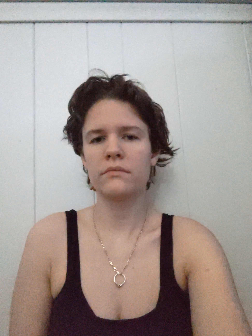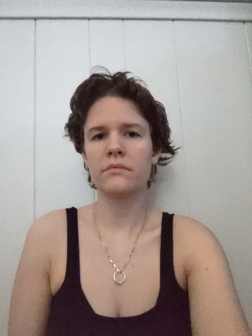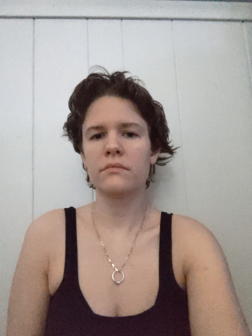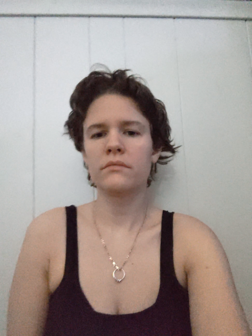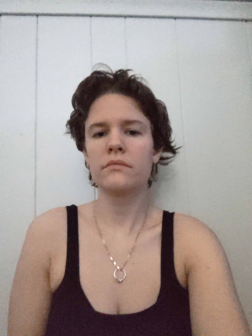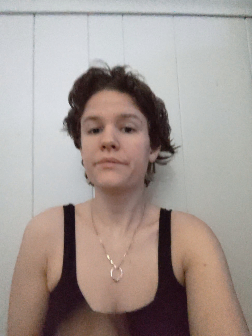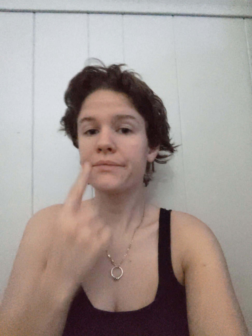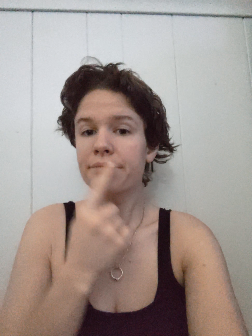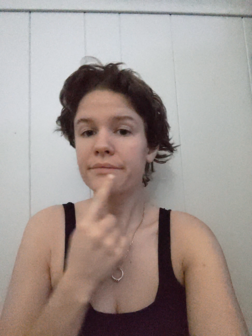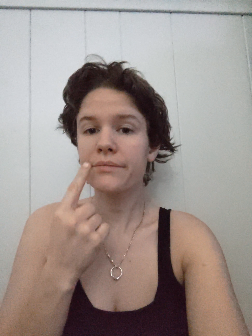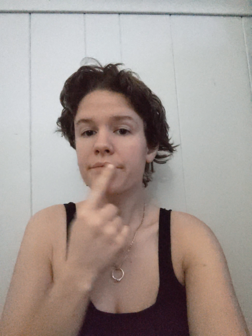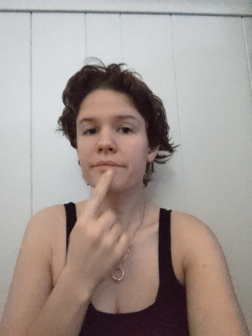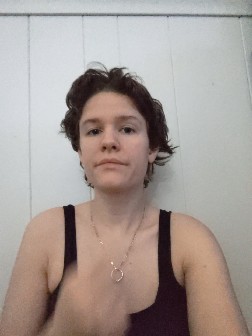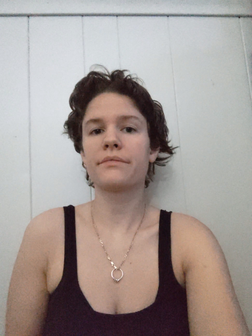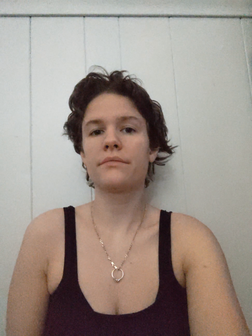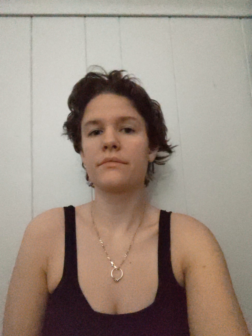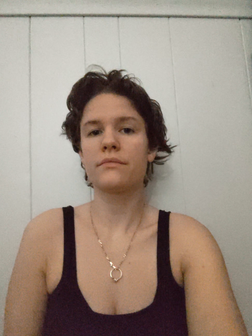lips